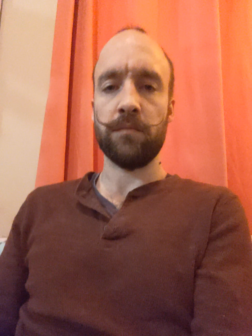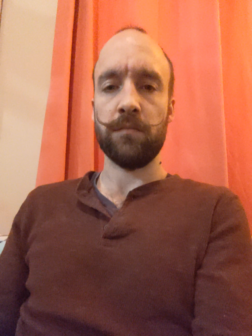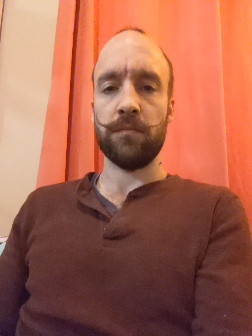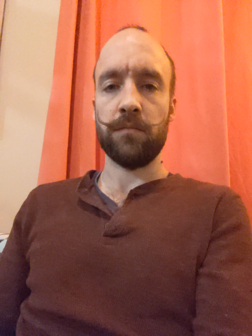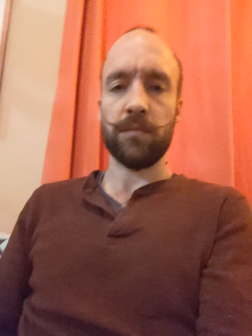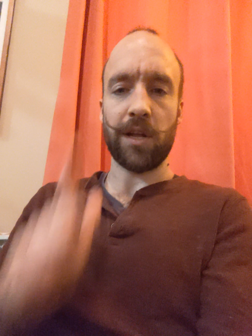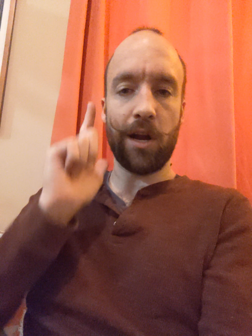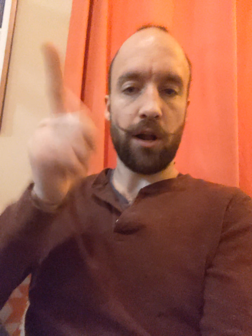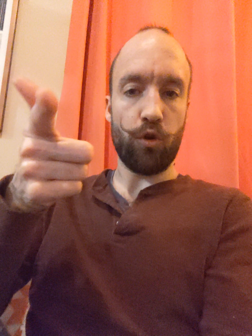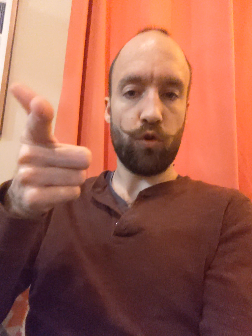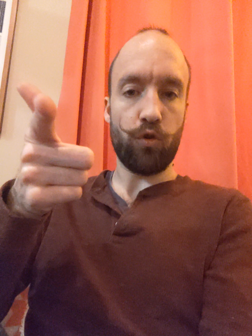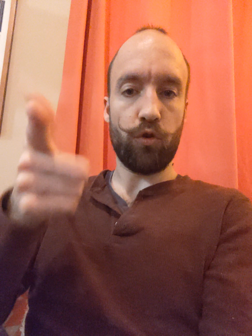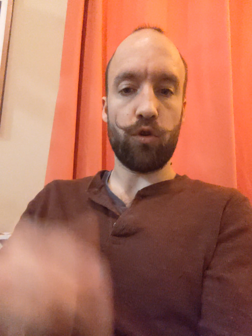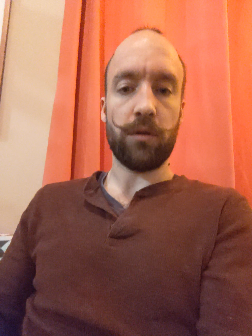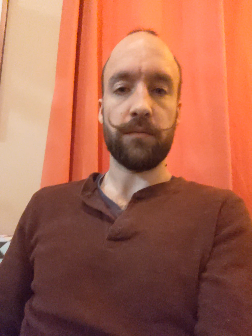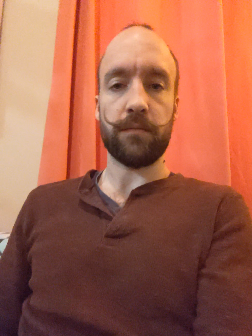later